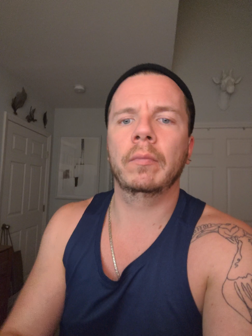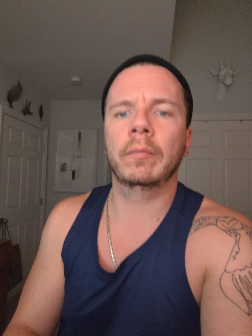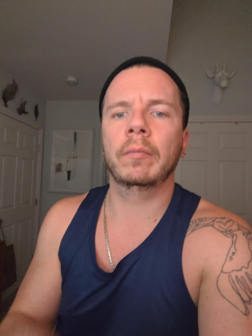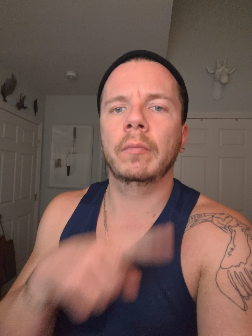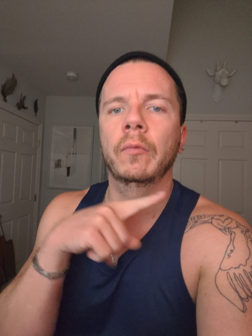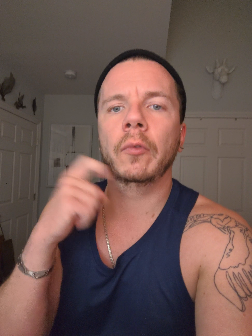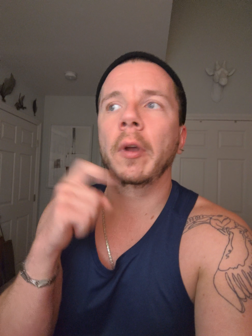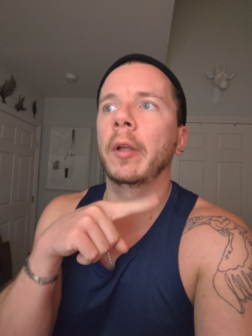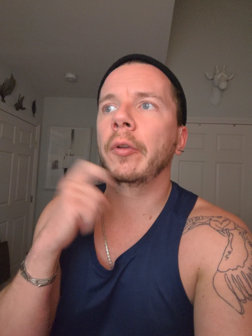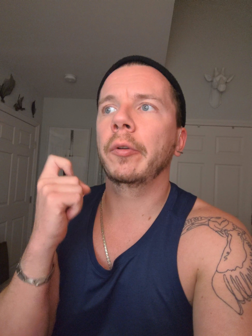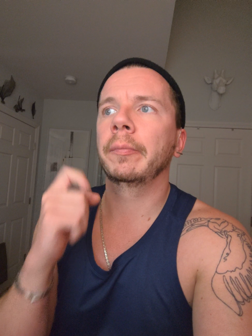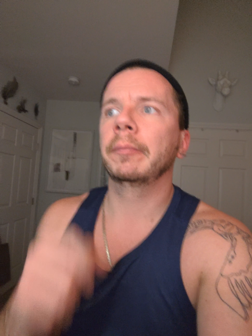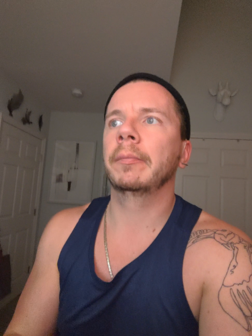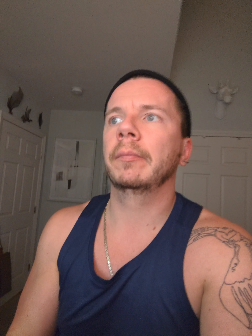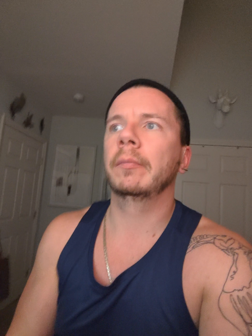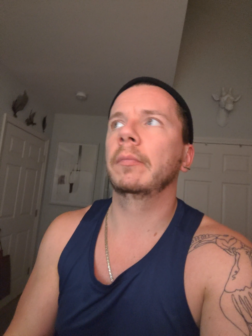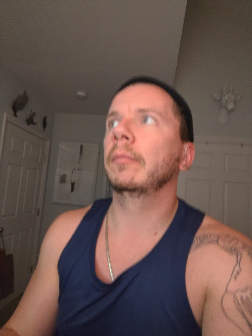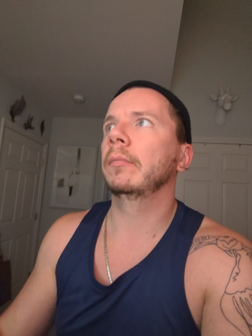dryer